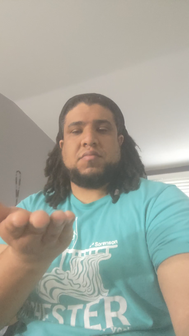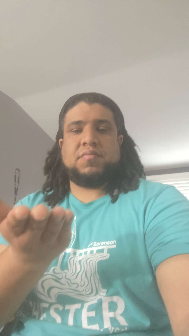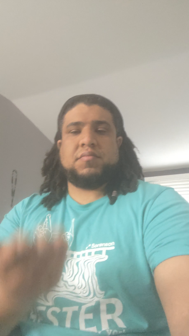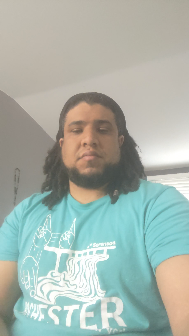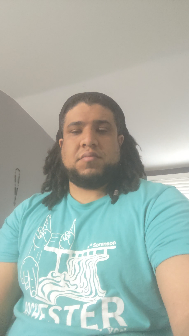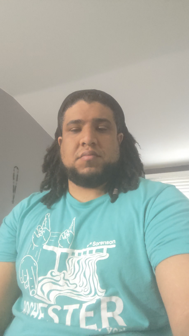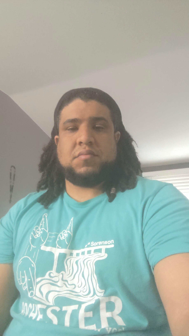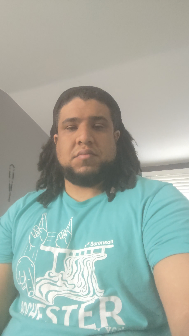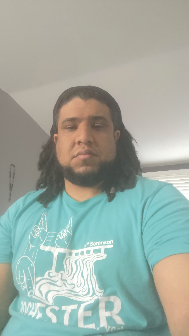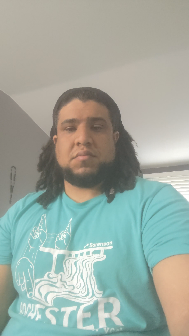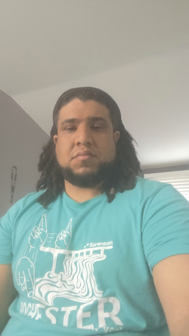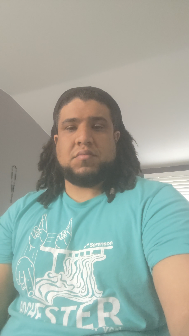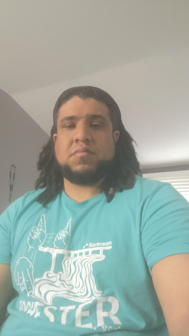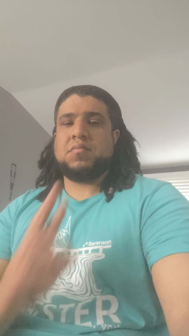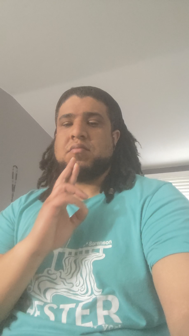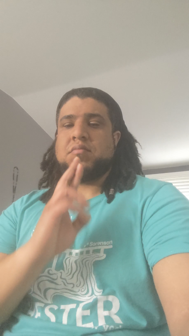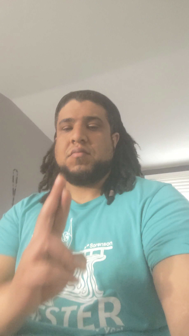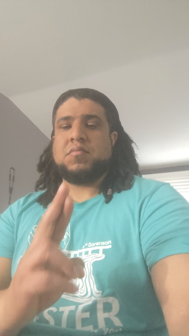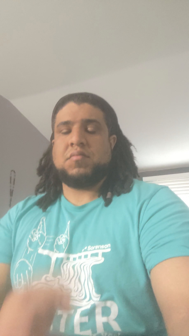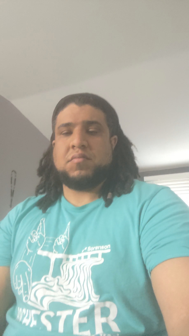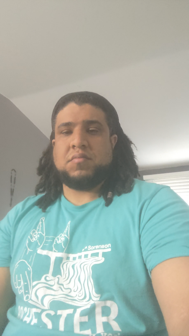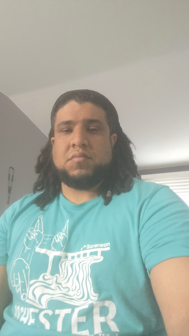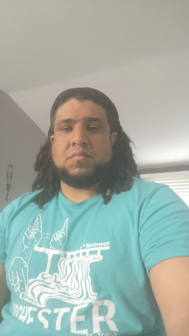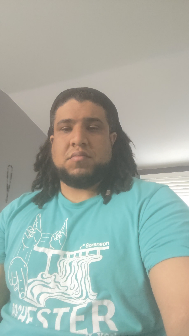are